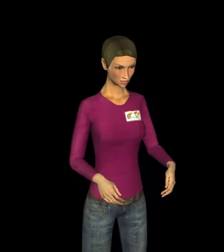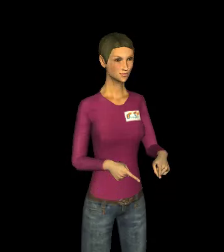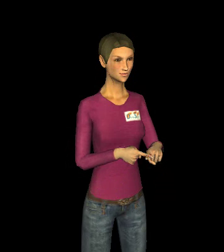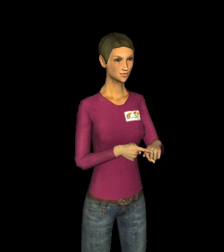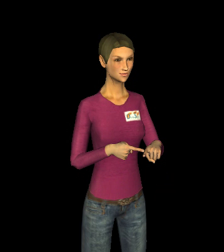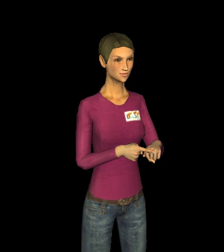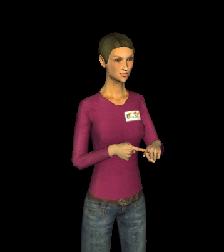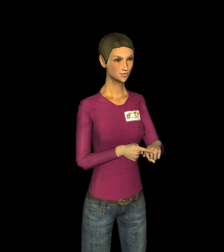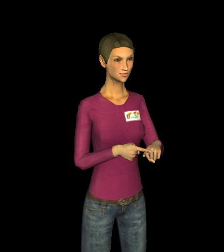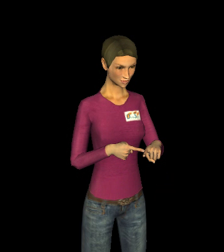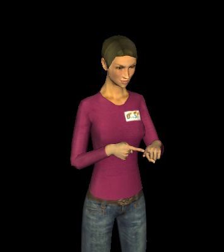سكاكين